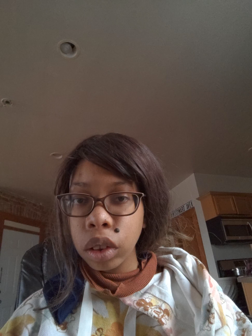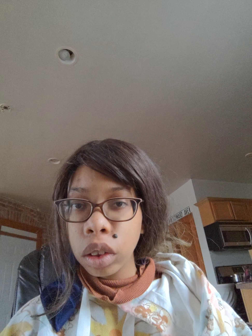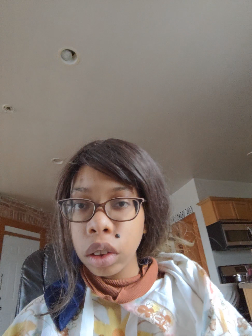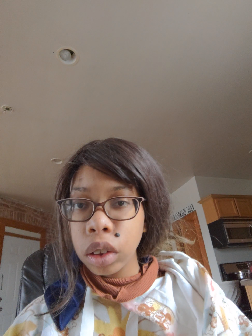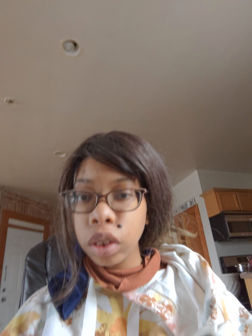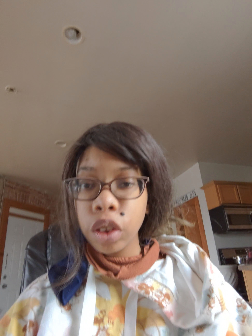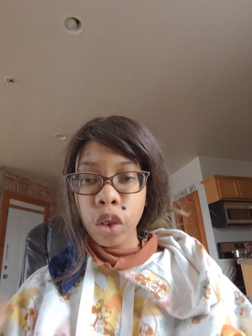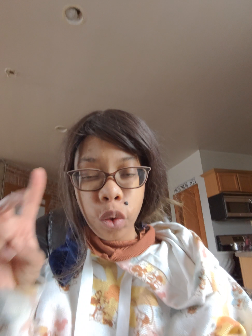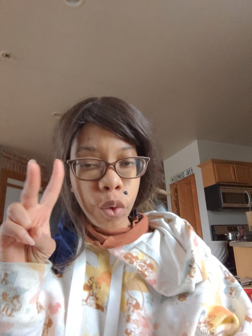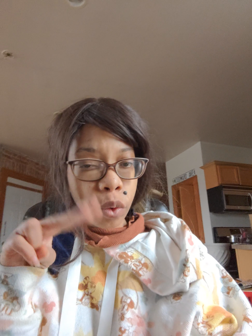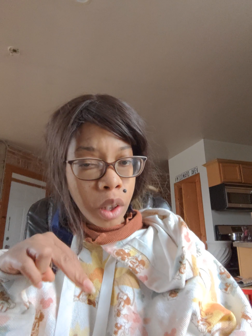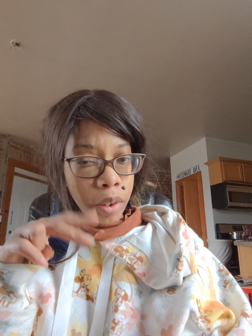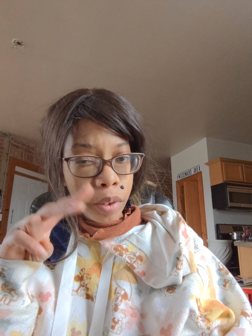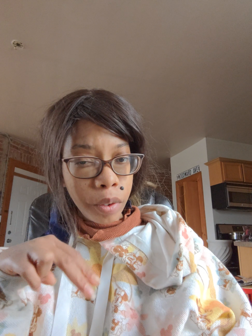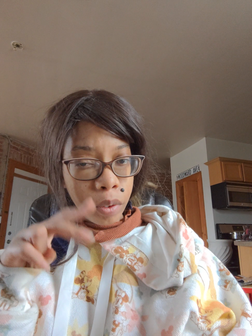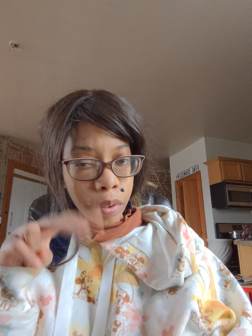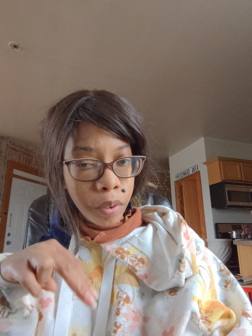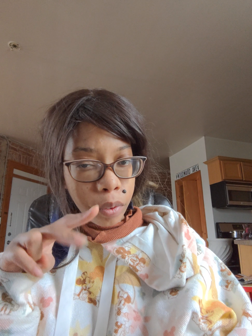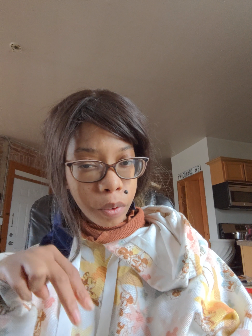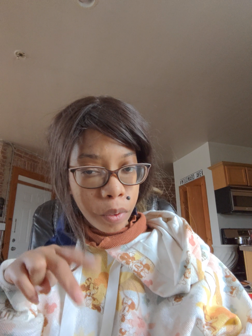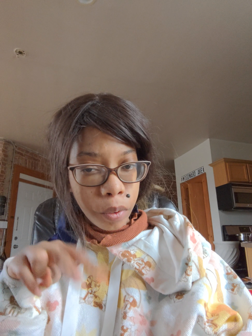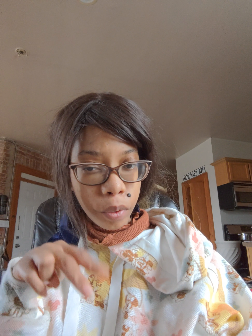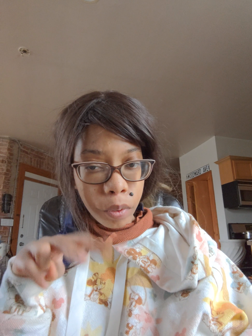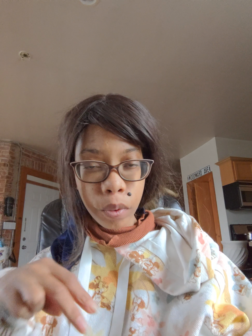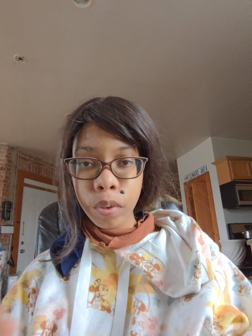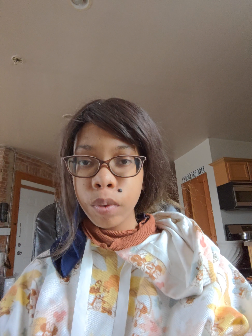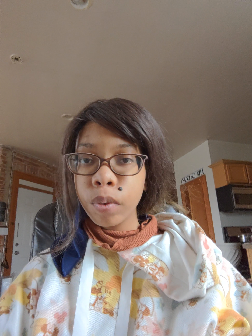read